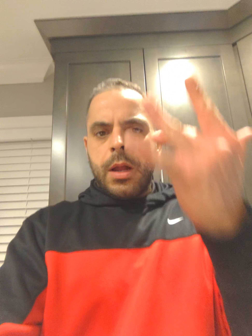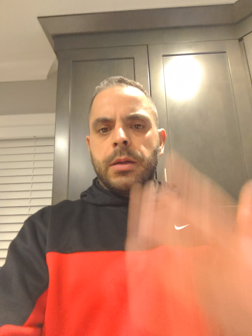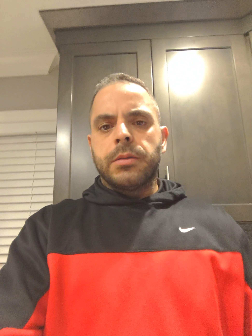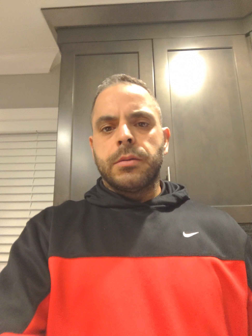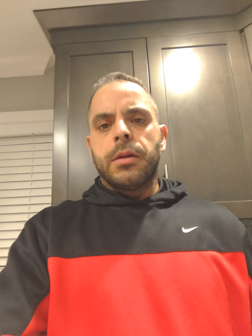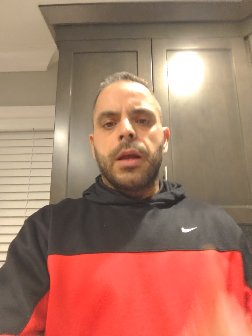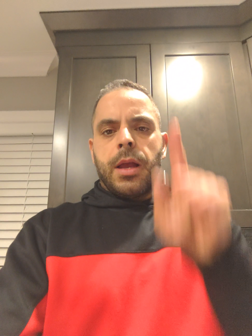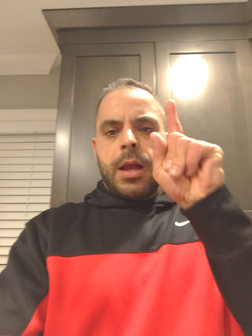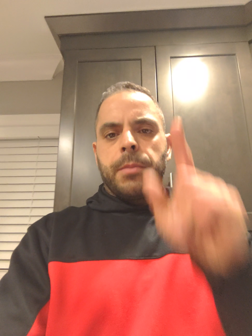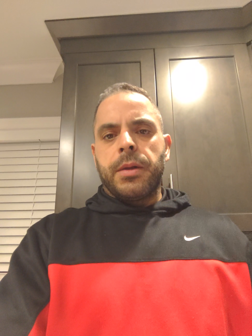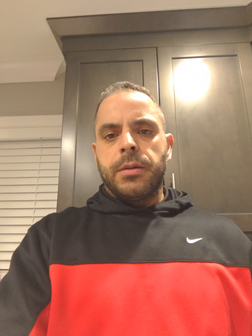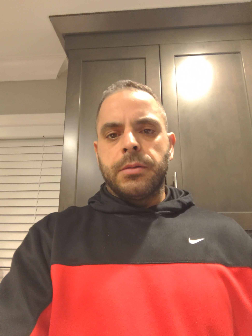up